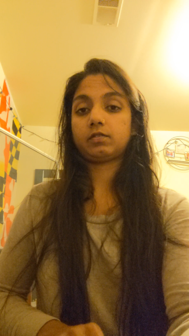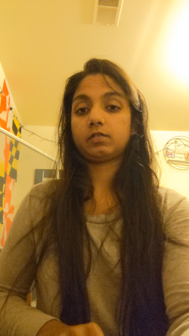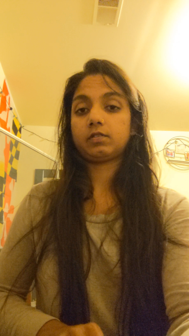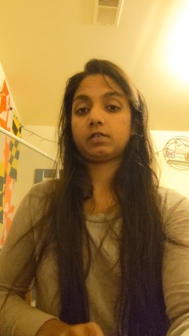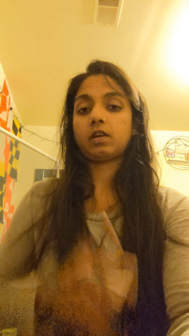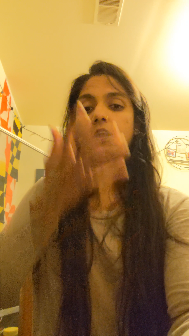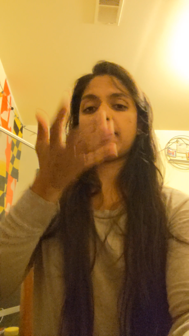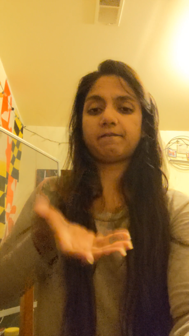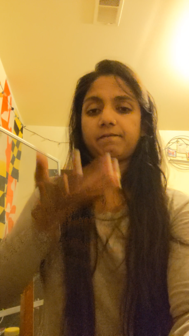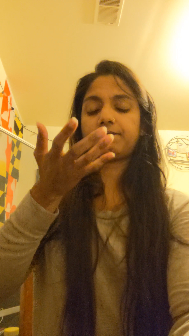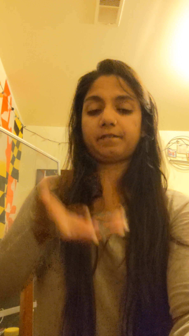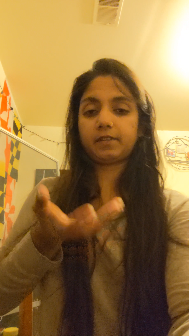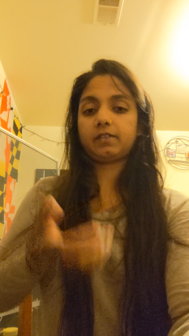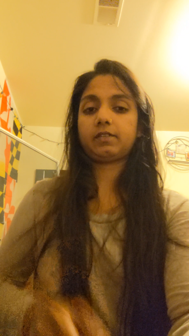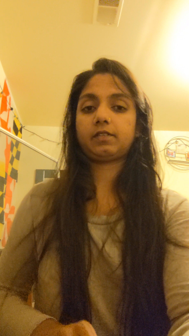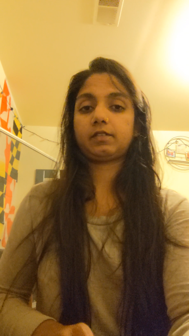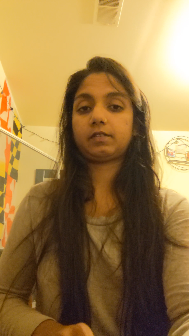heavy